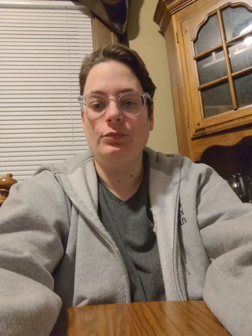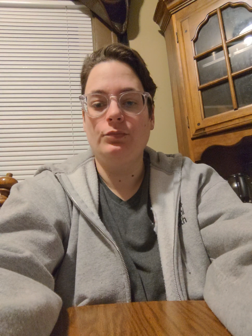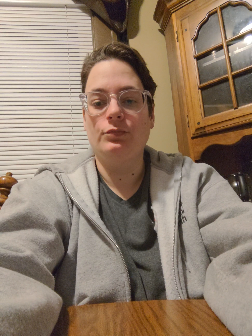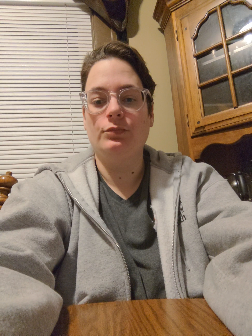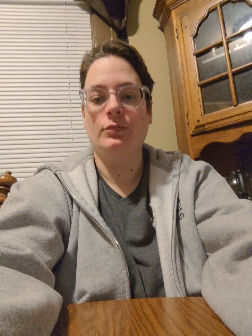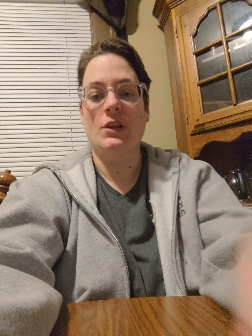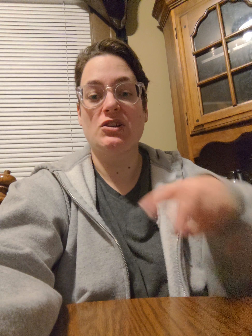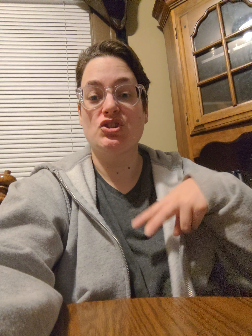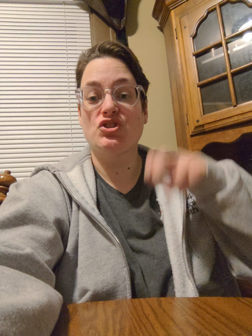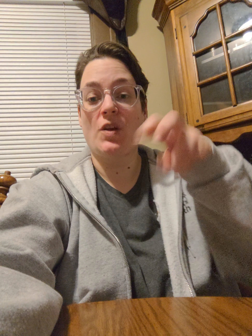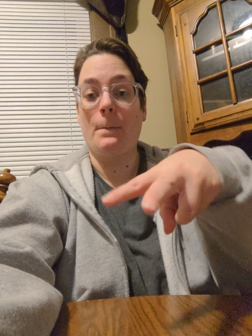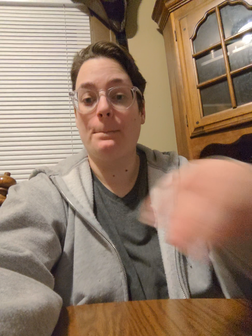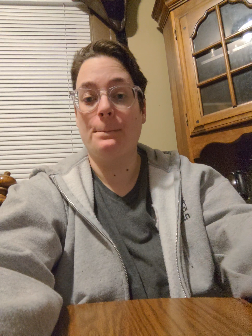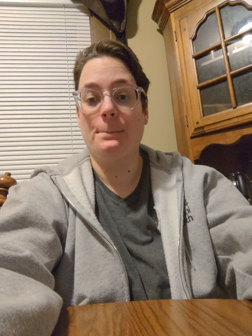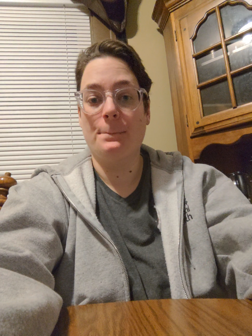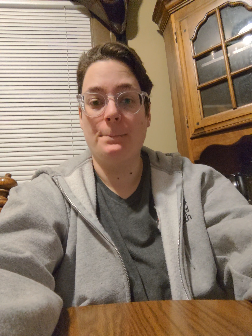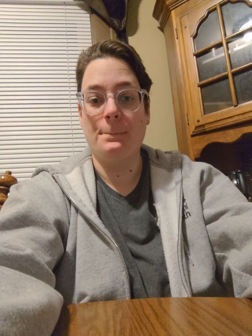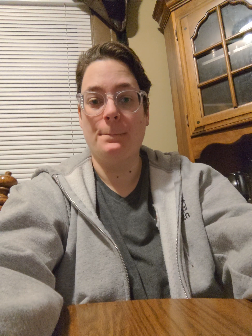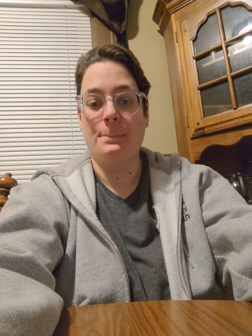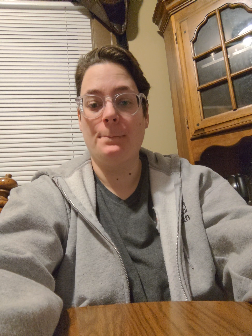jump